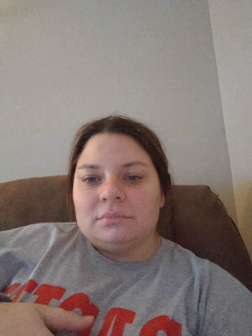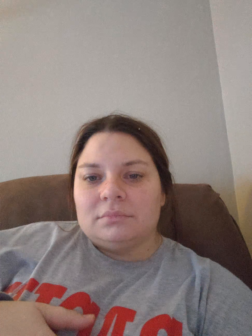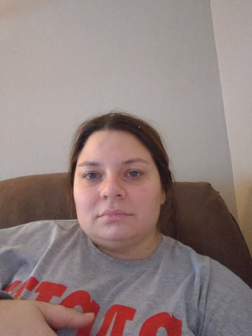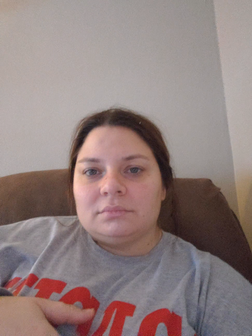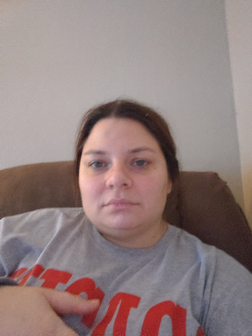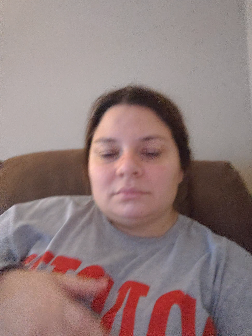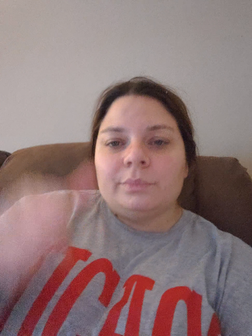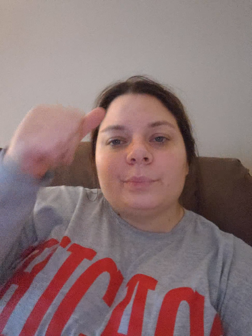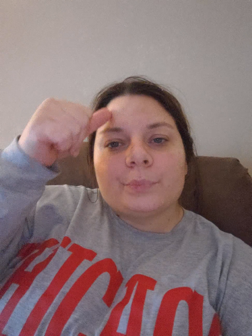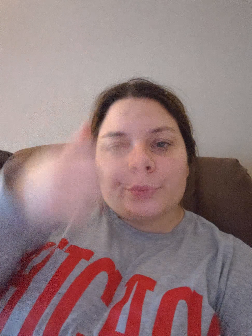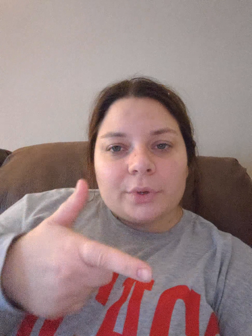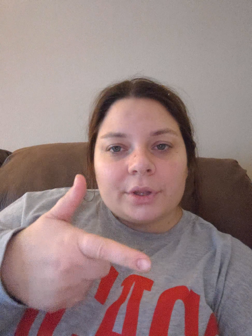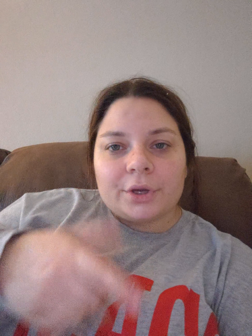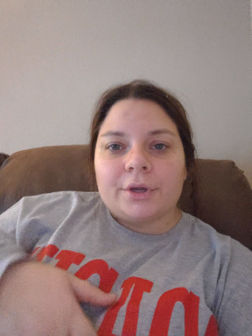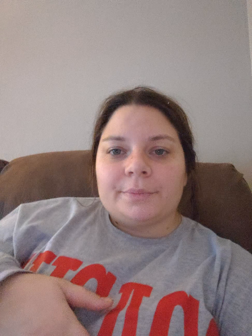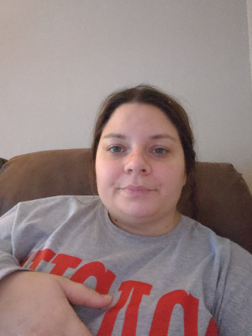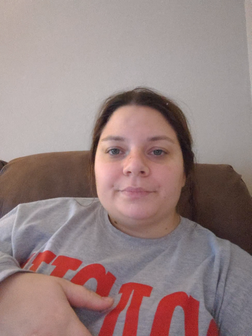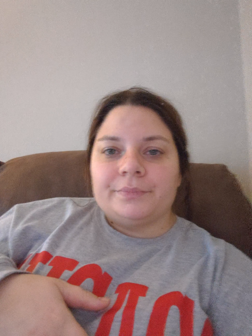brother